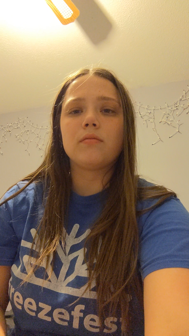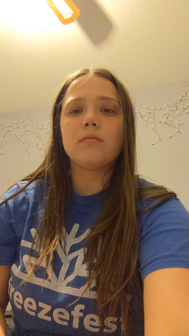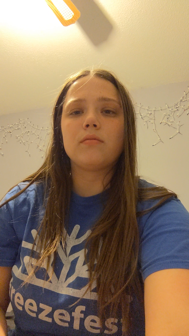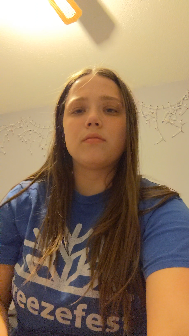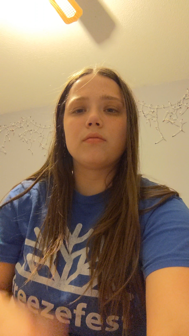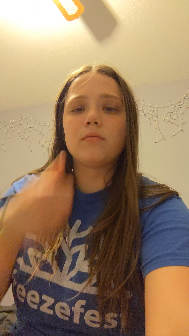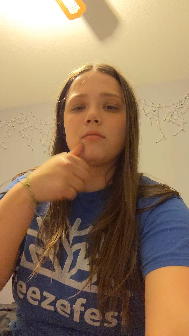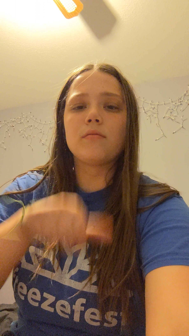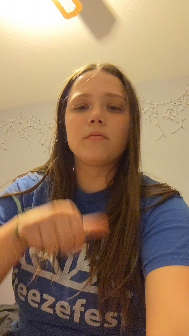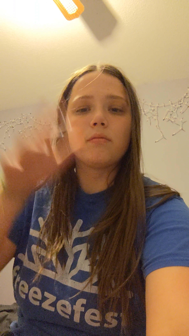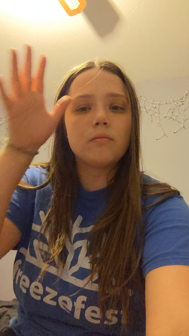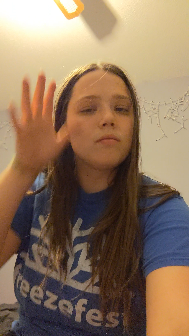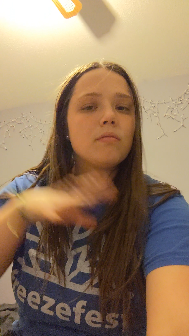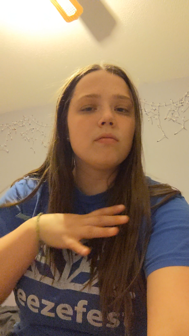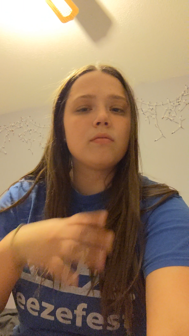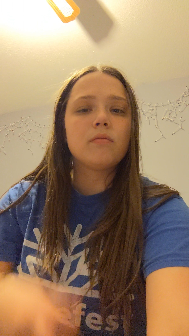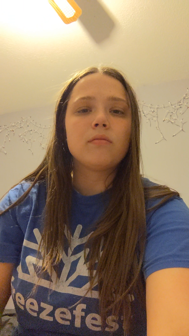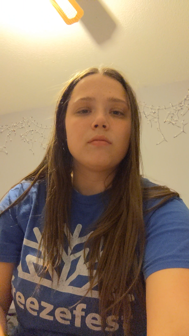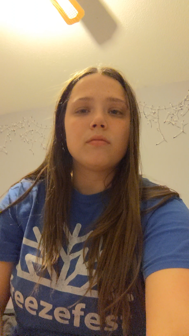mailman